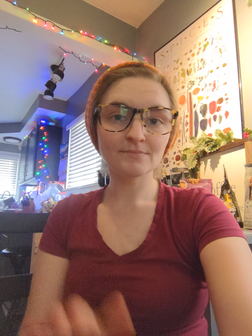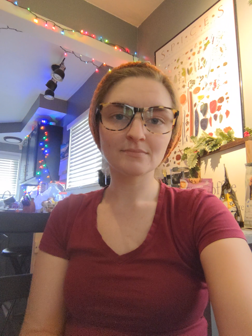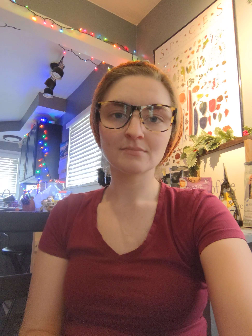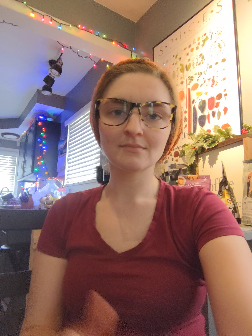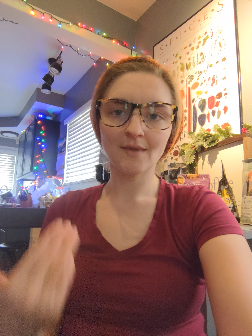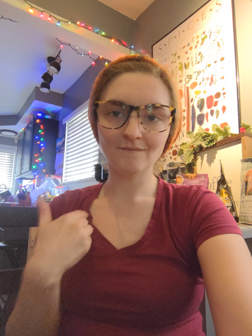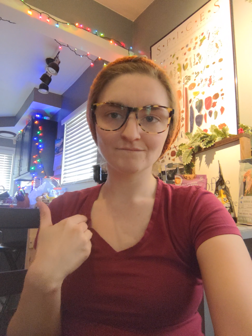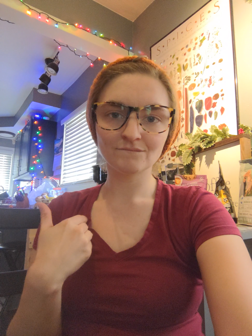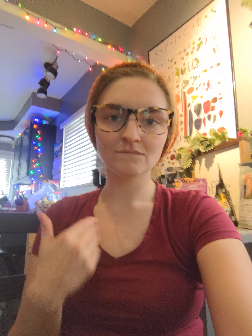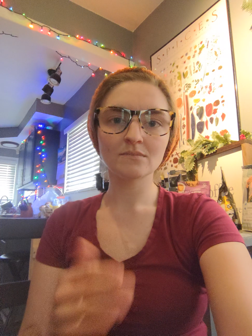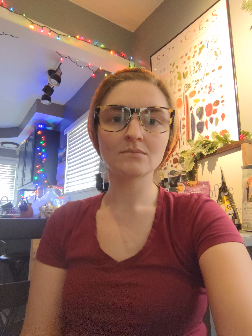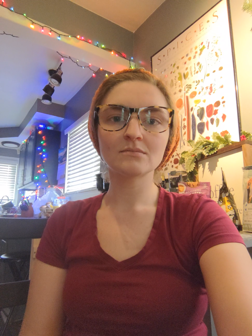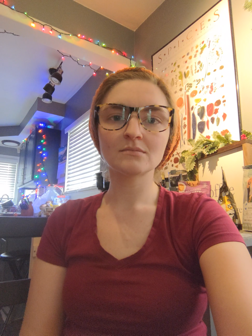have